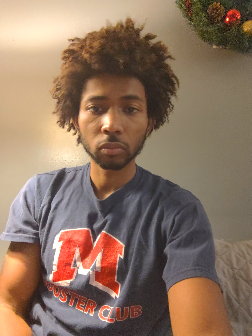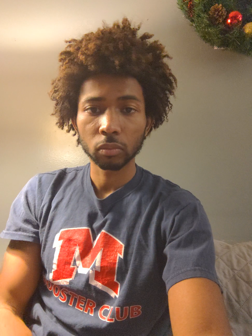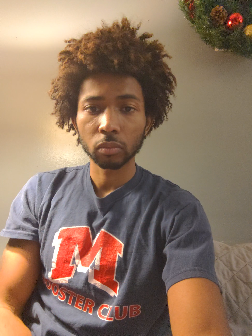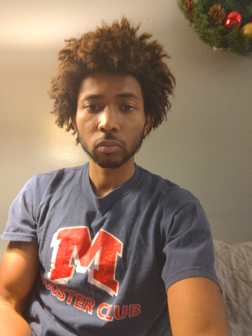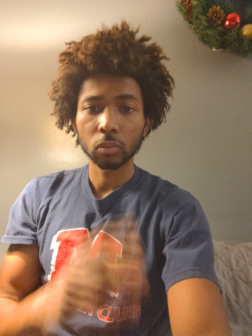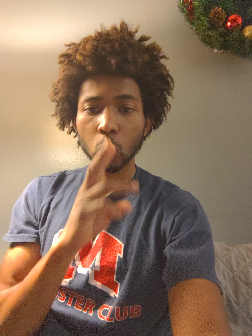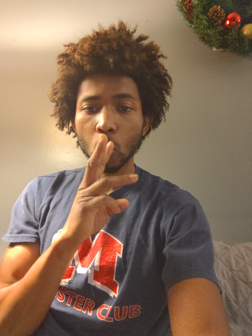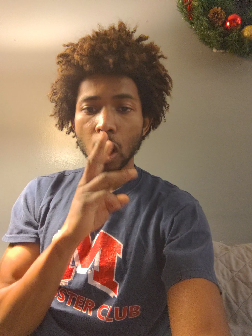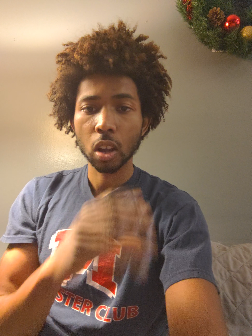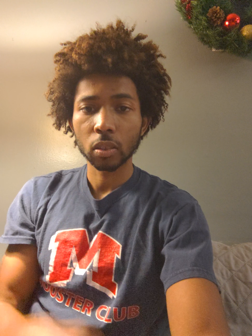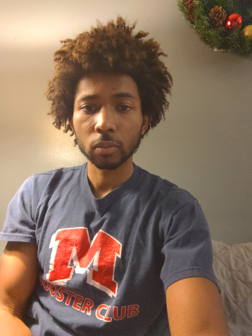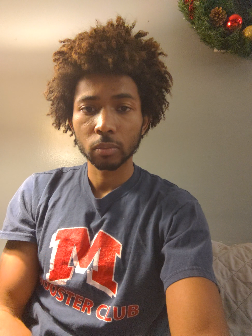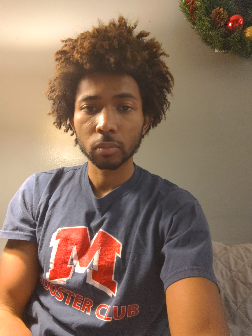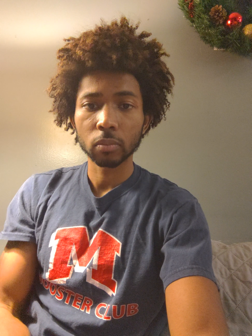water